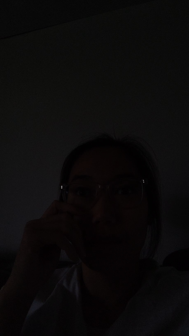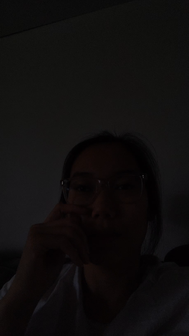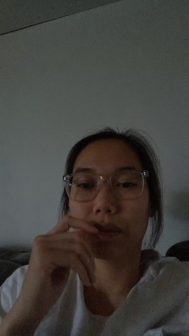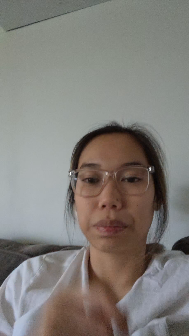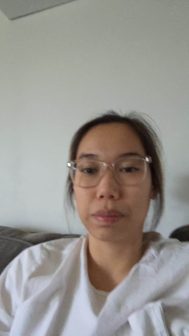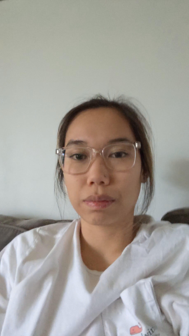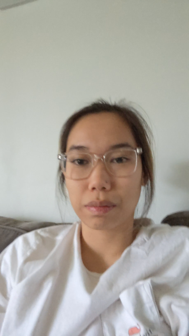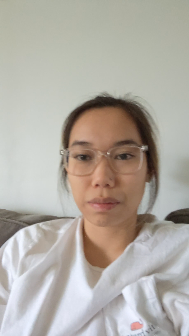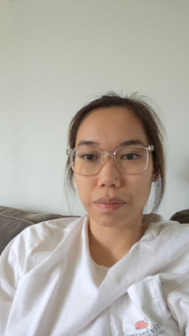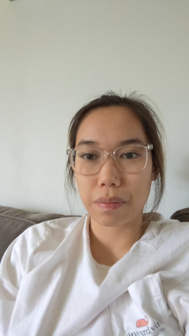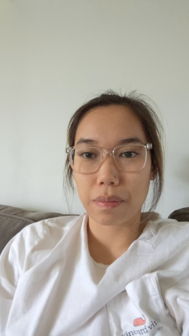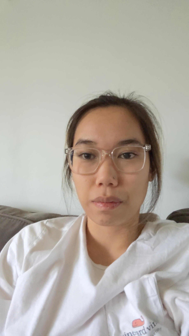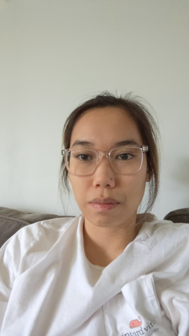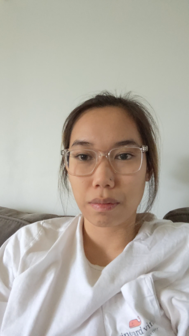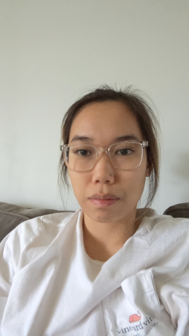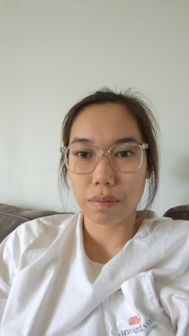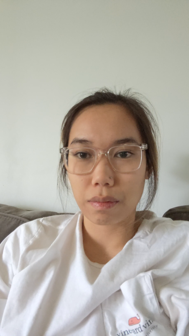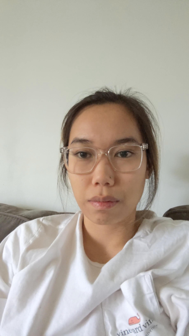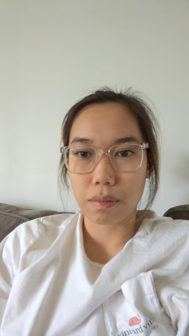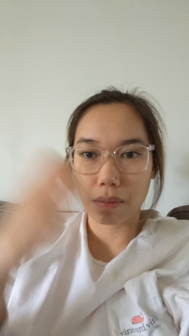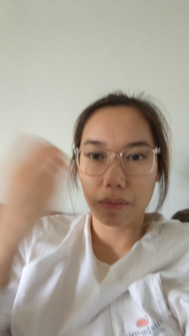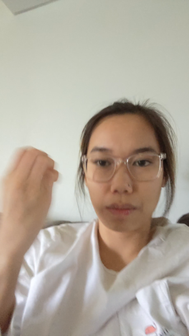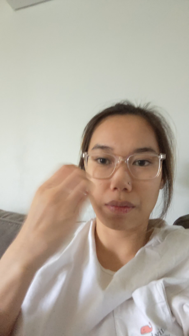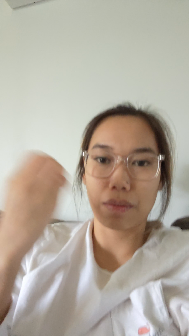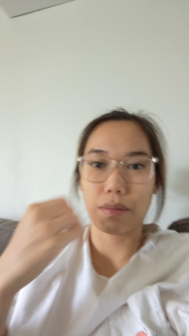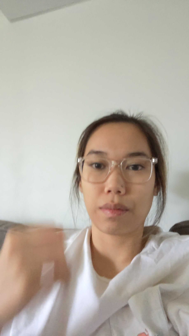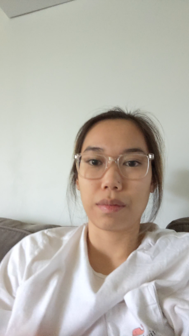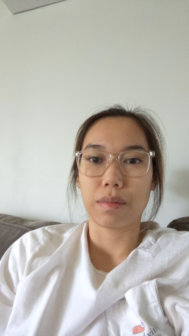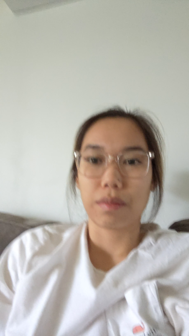shake